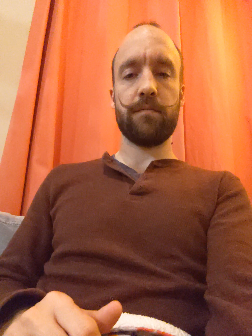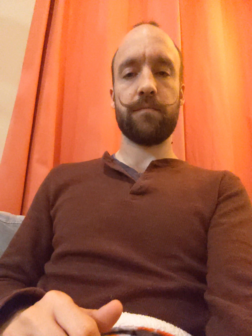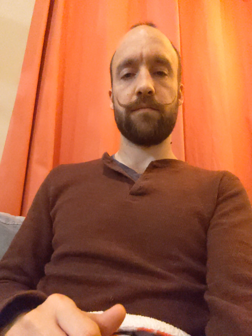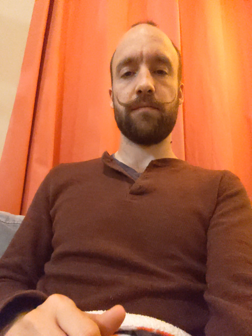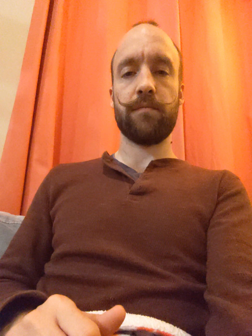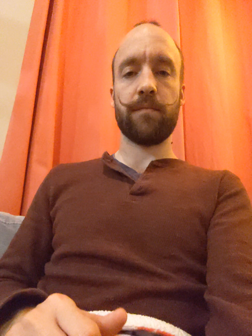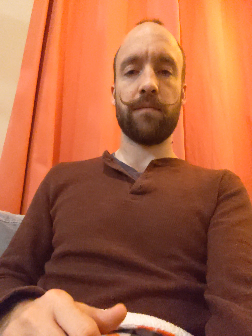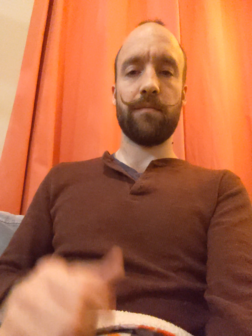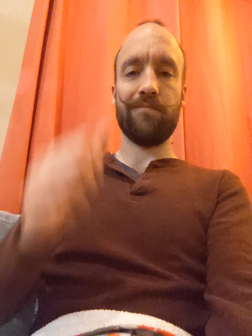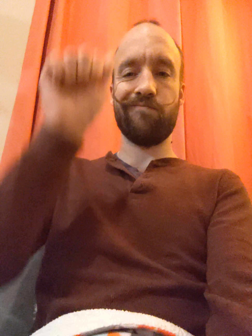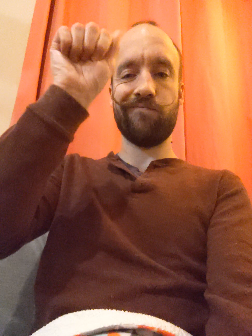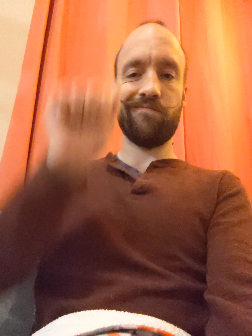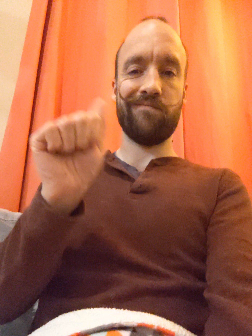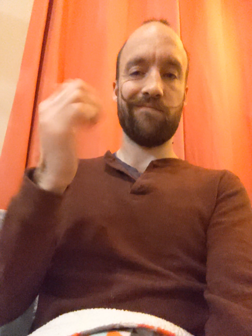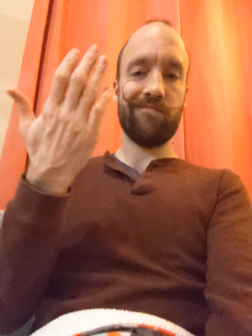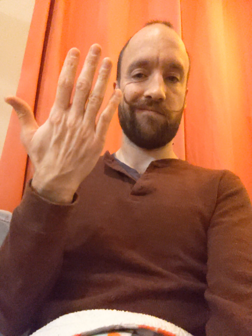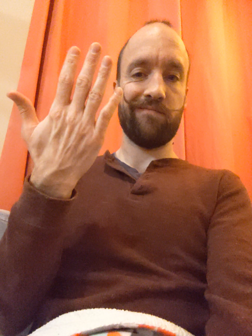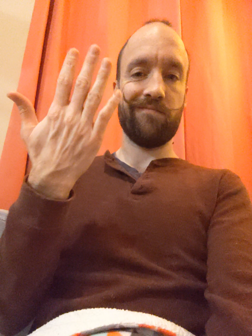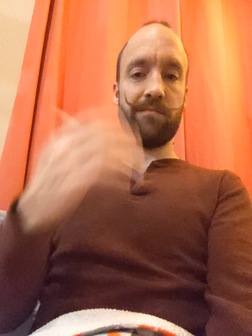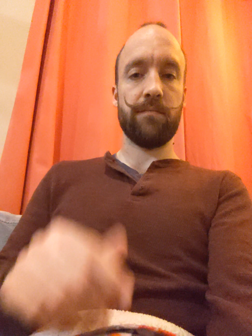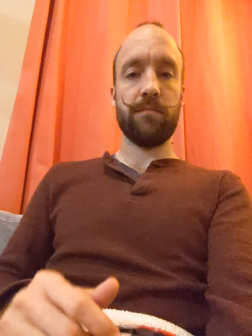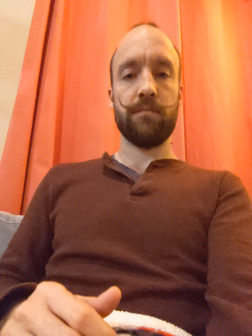mitten